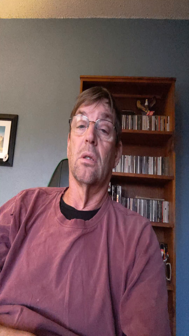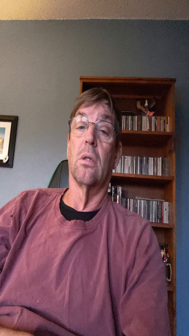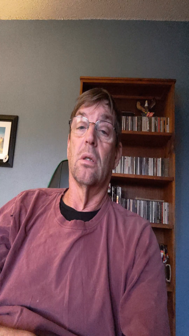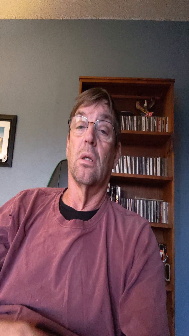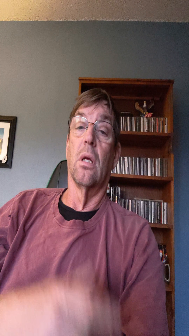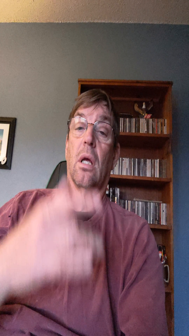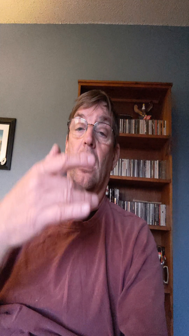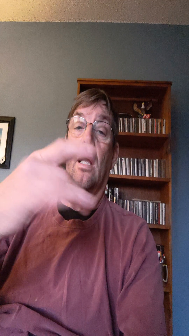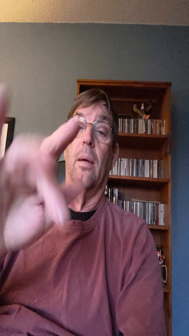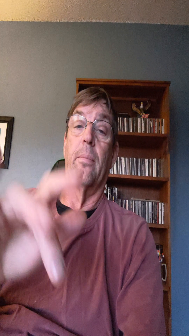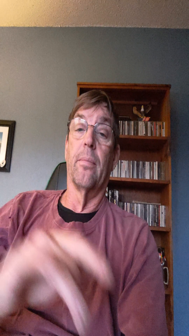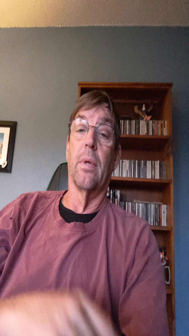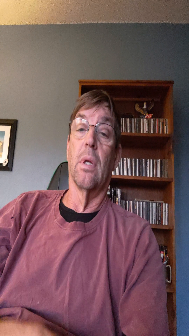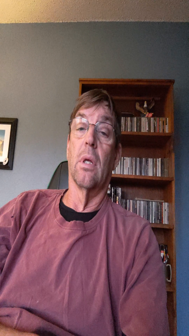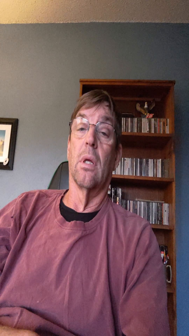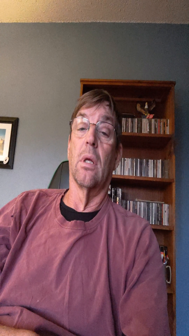empty